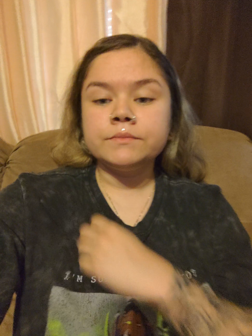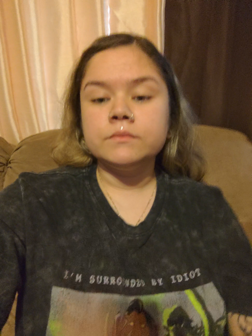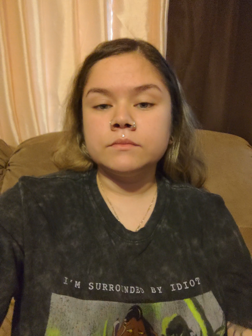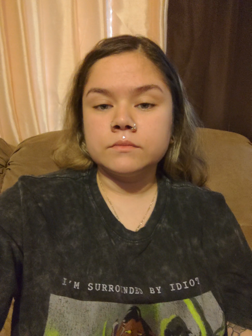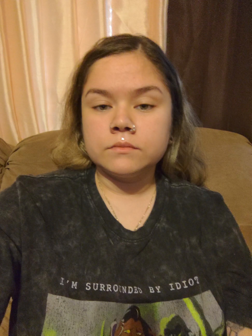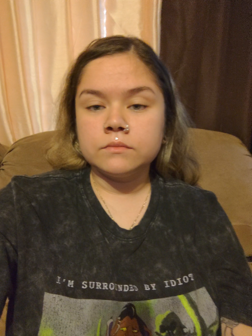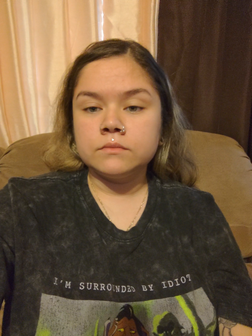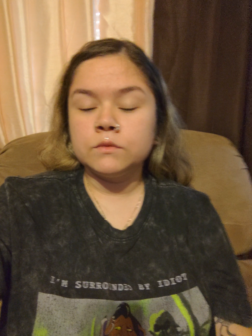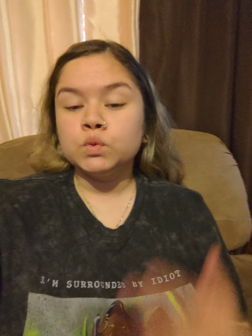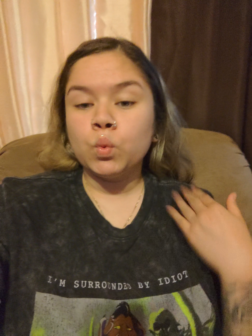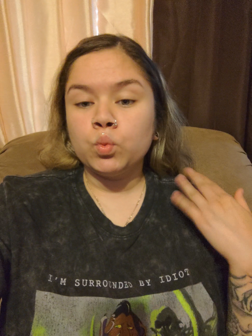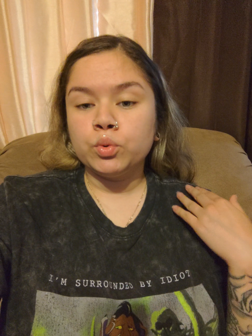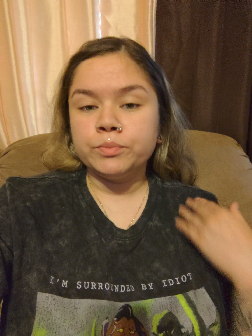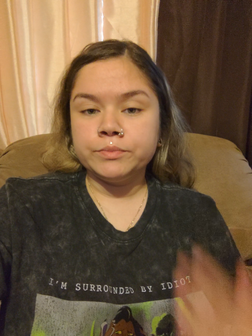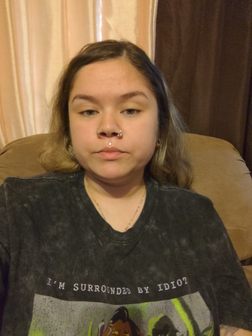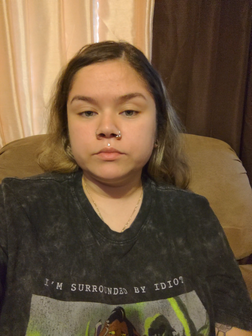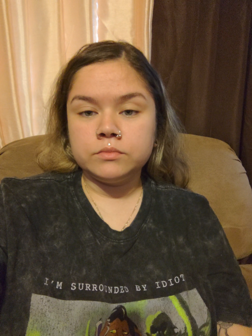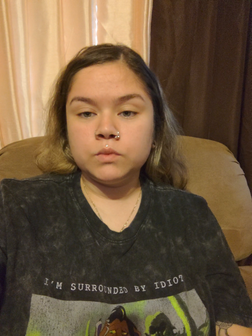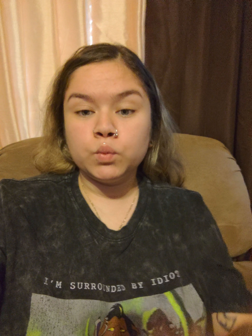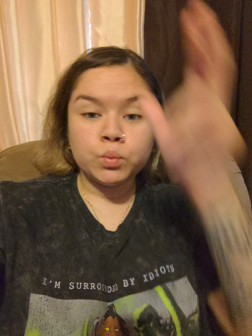shoulder